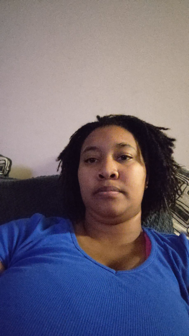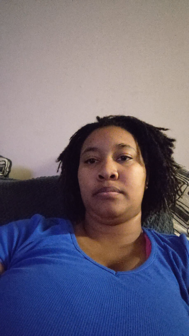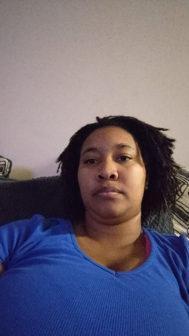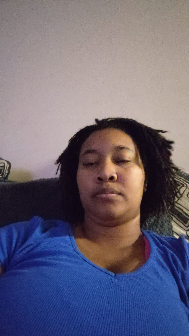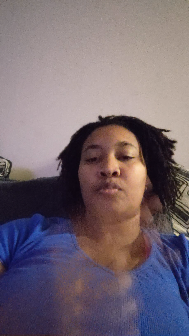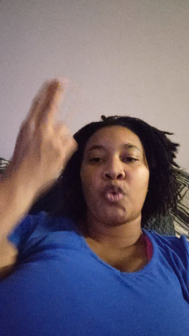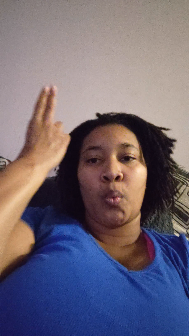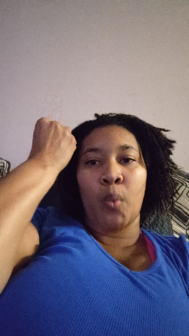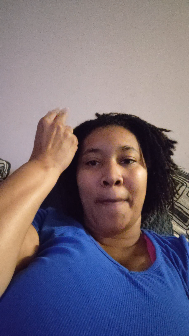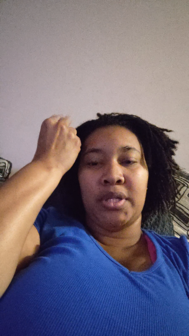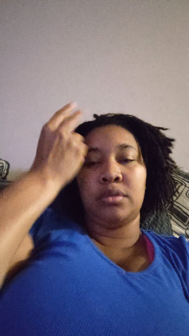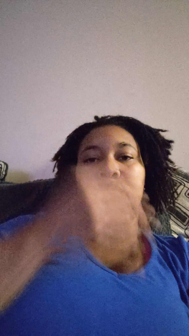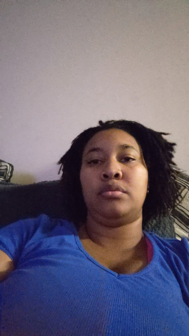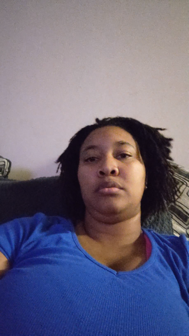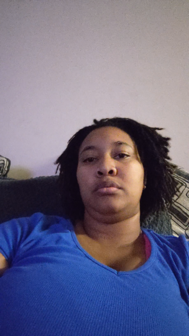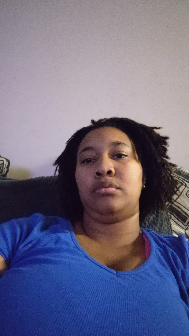rabbit